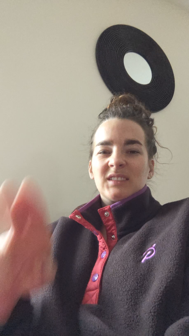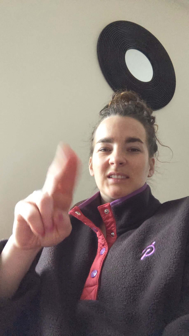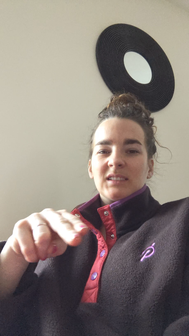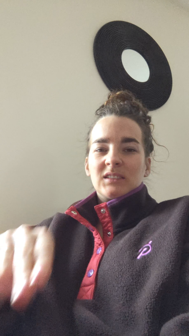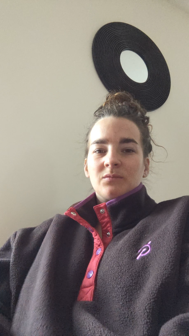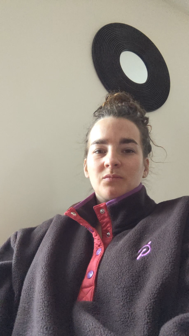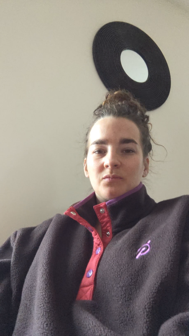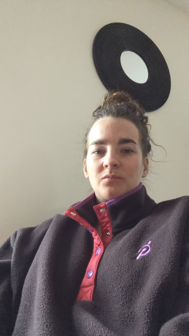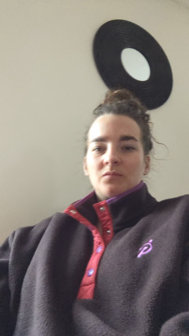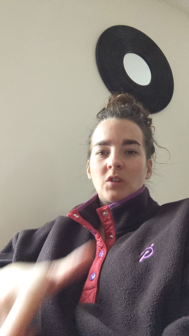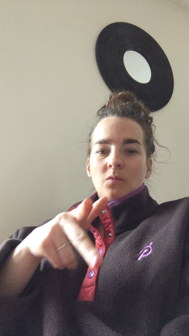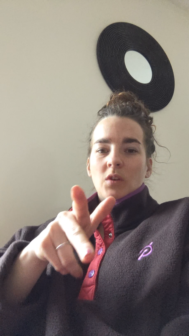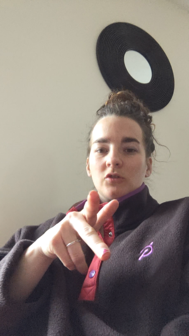garage